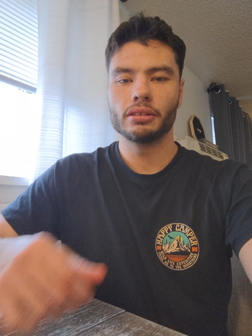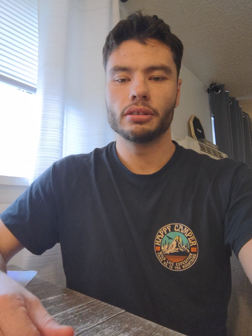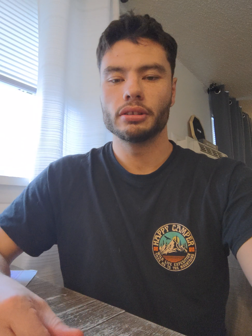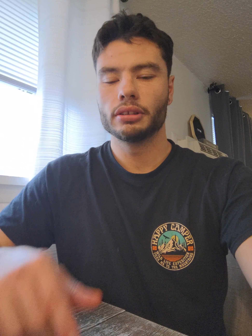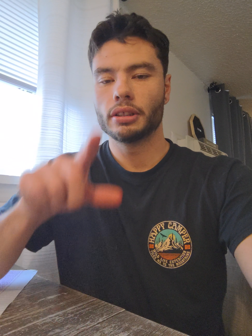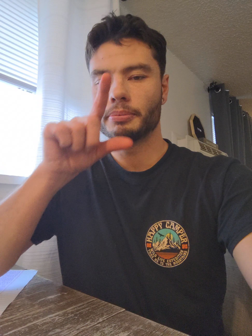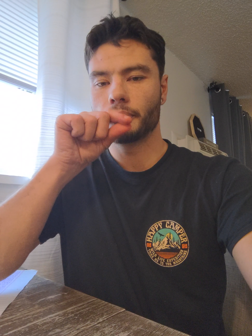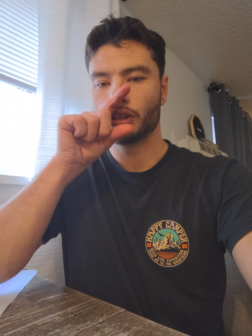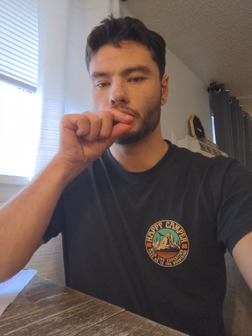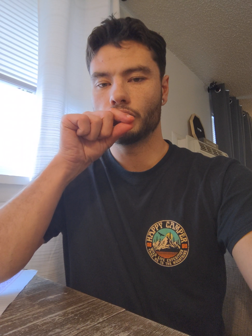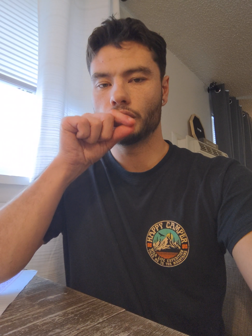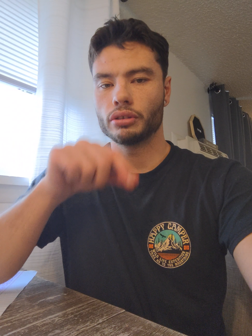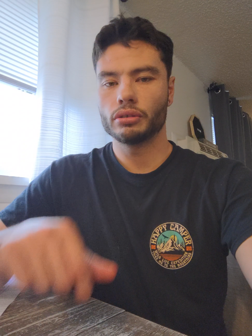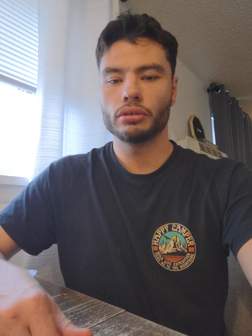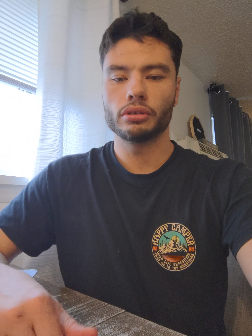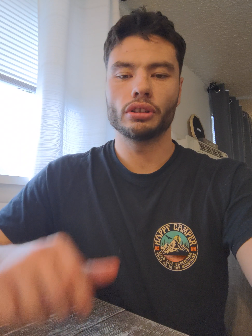bird